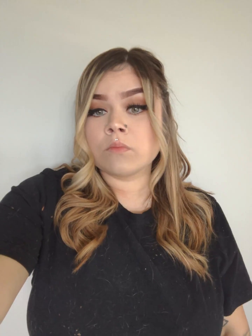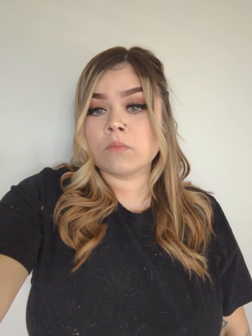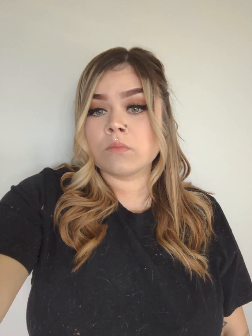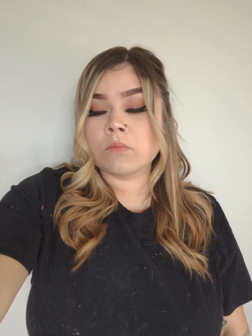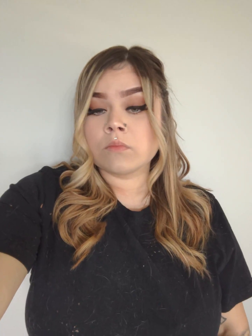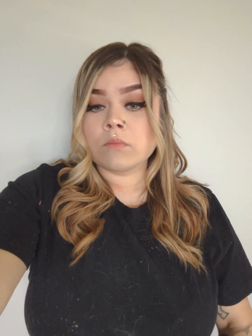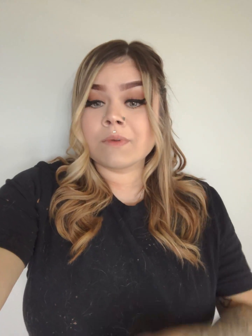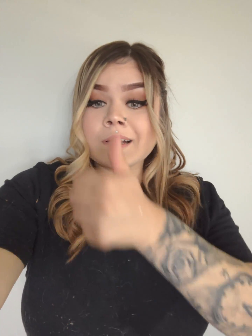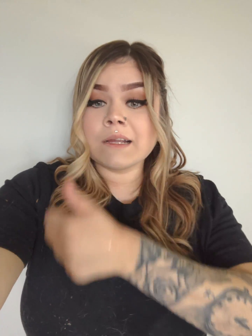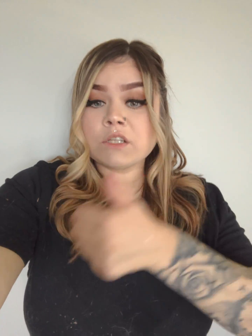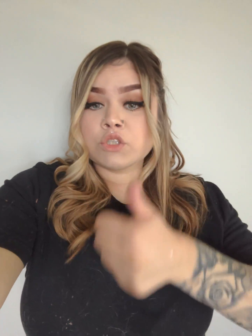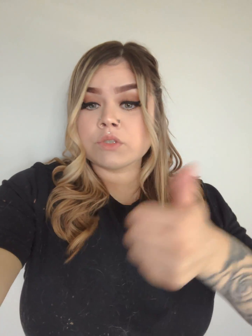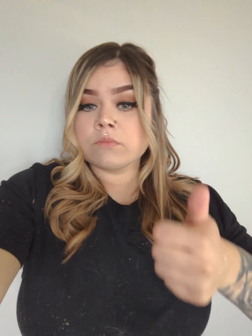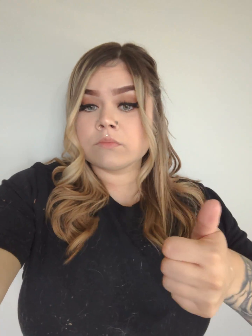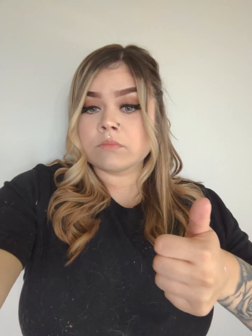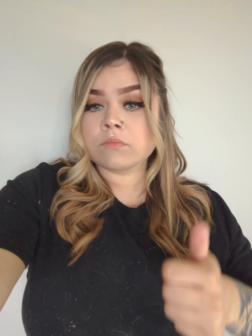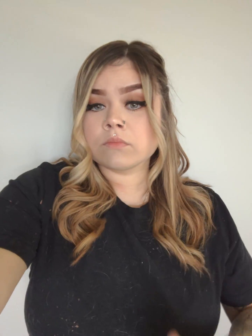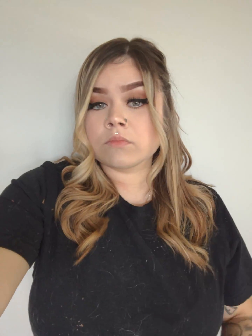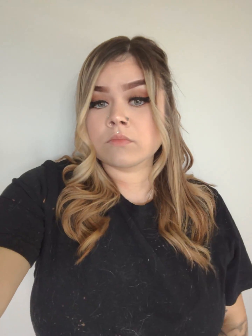each